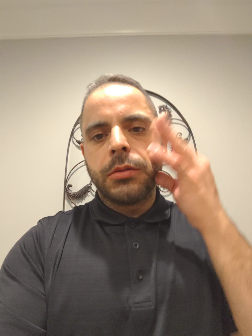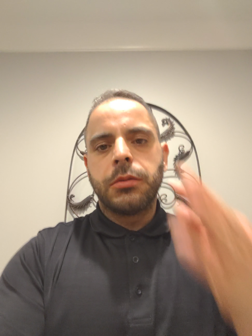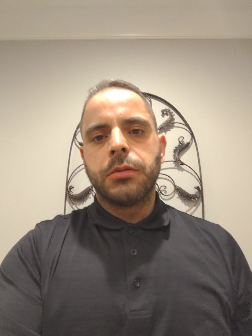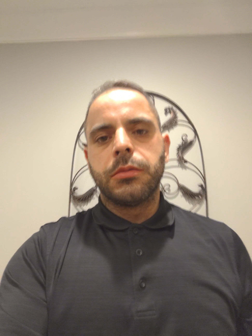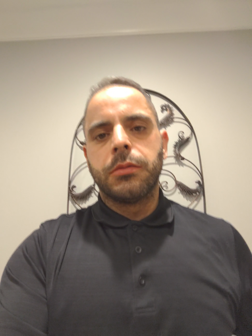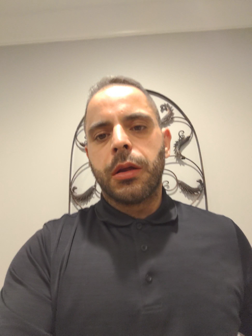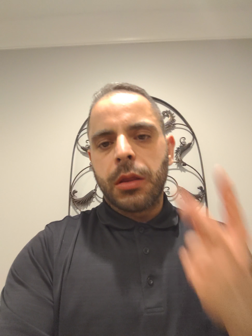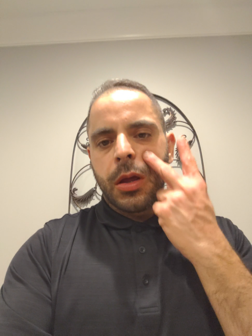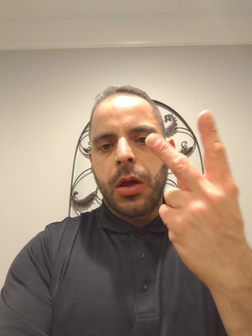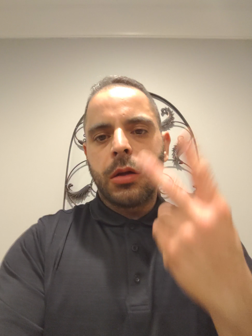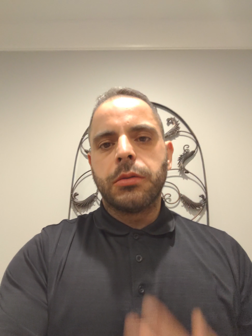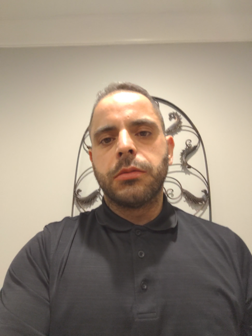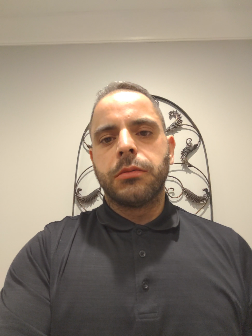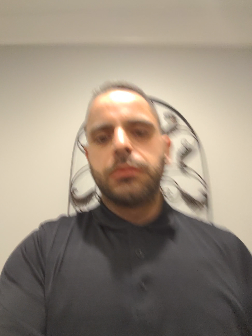look